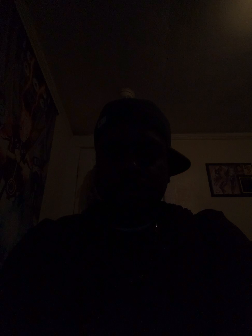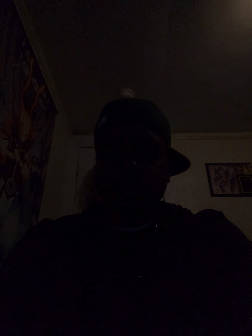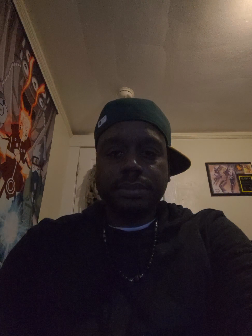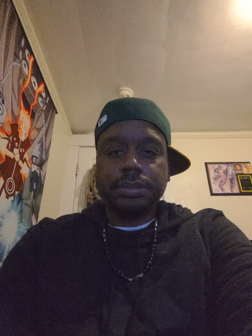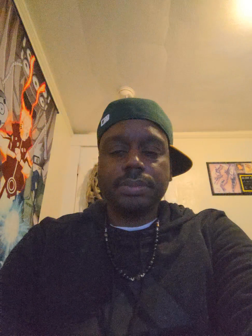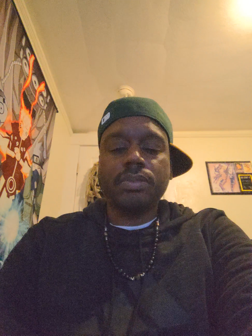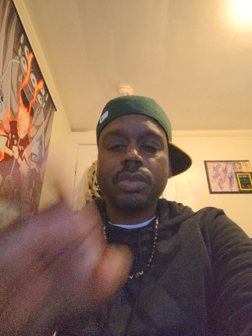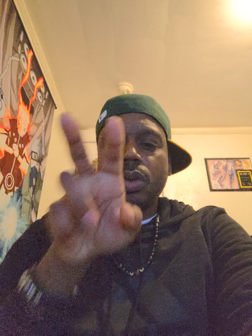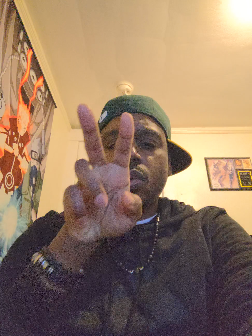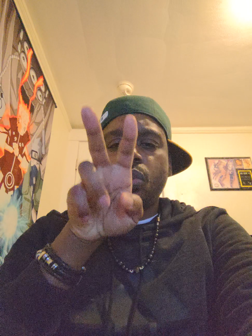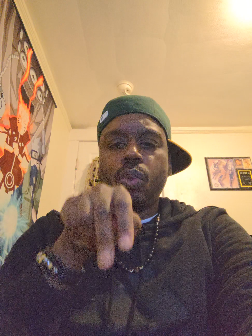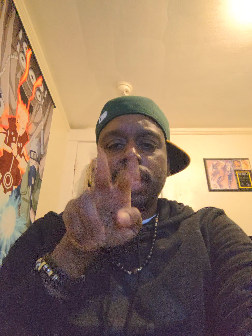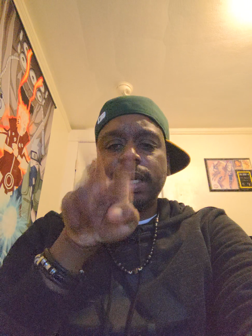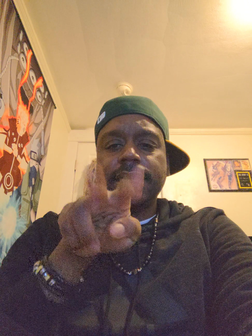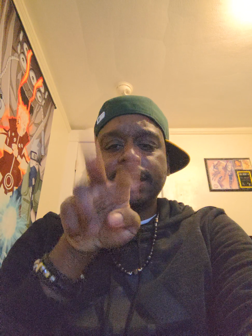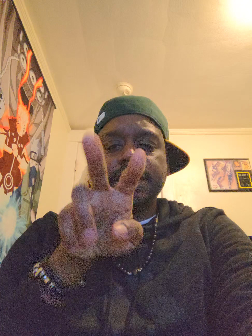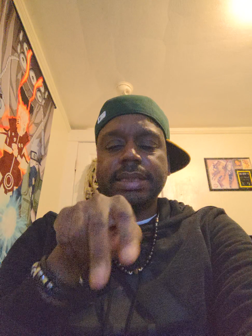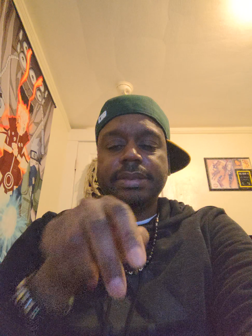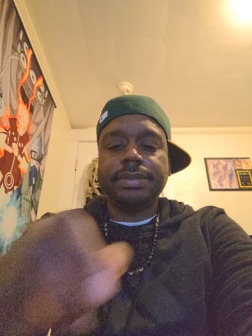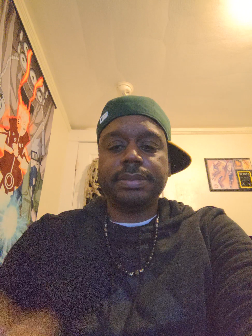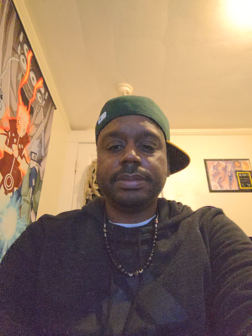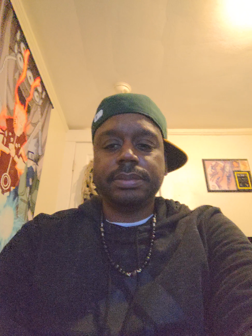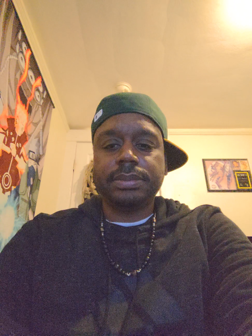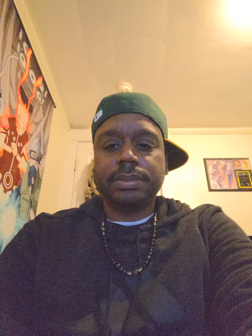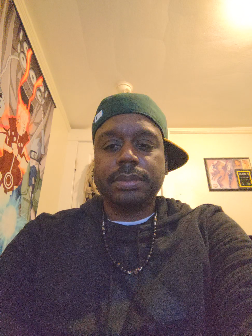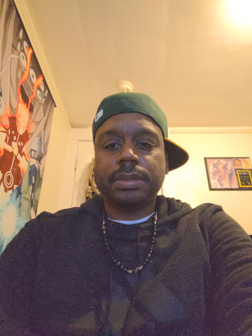read